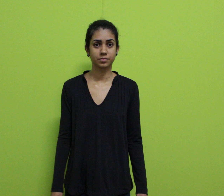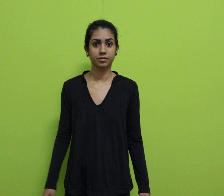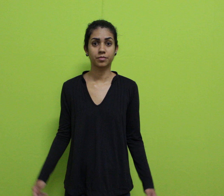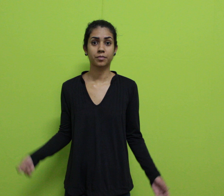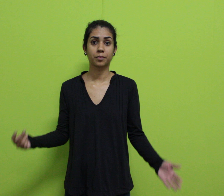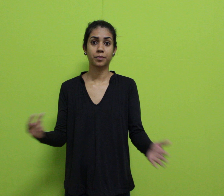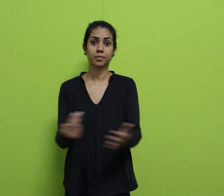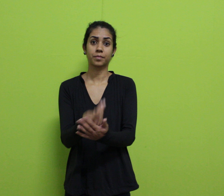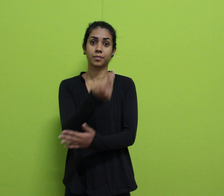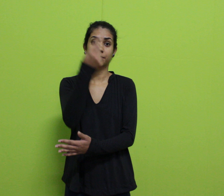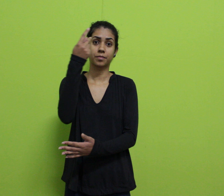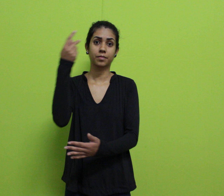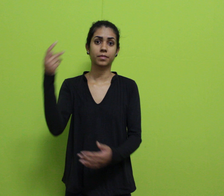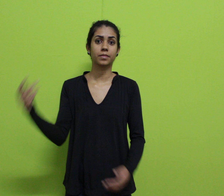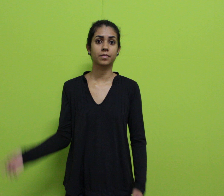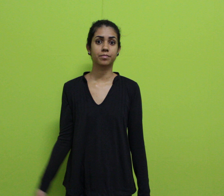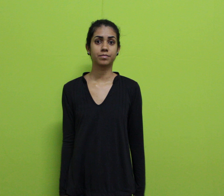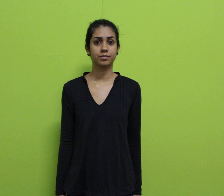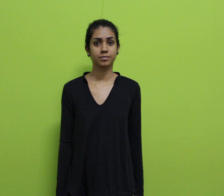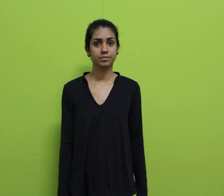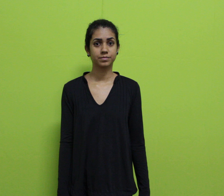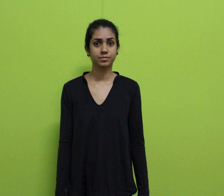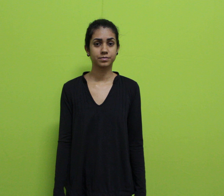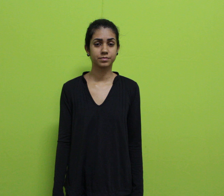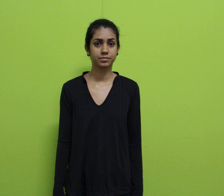acontecer